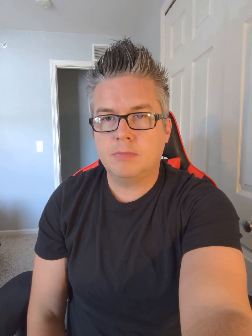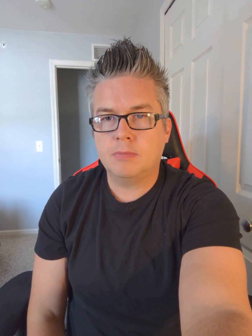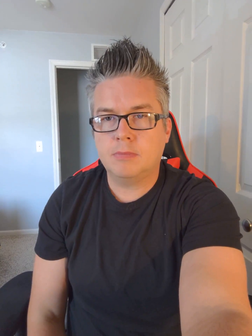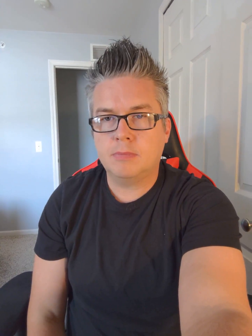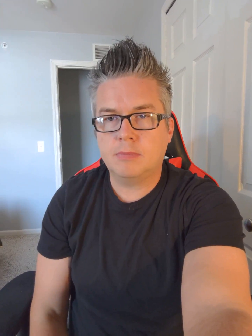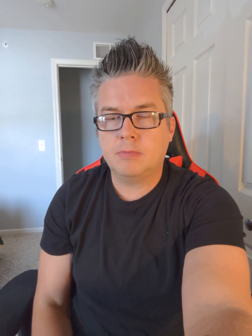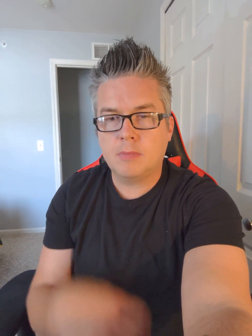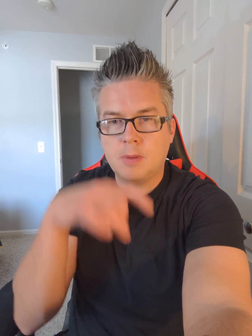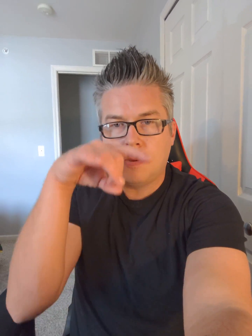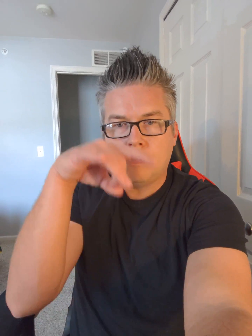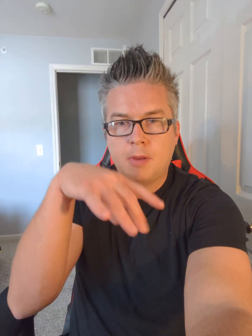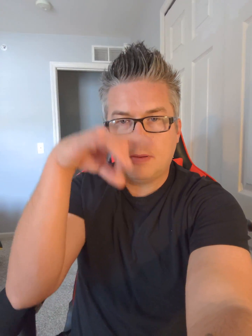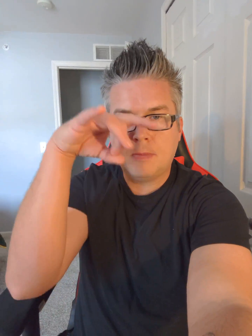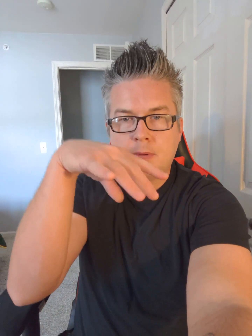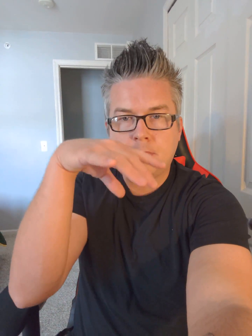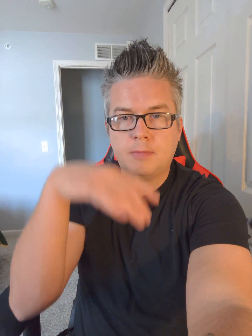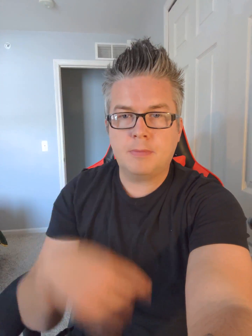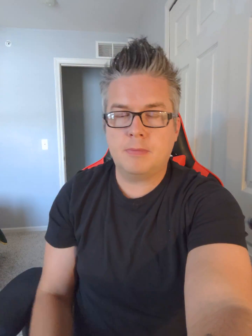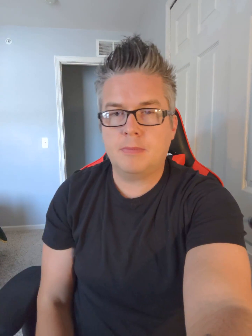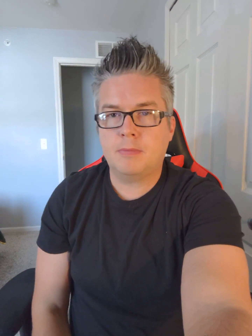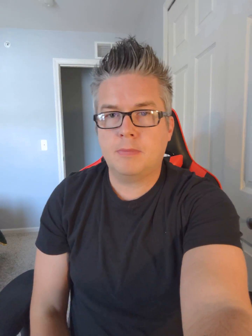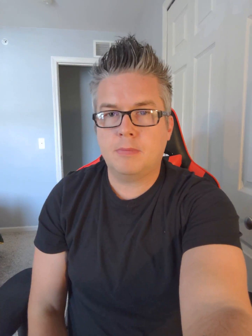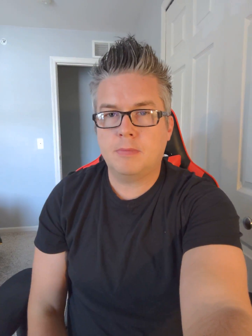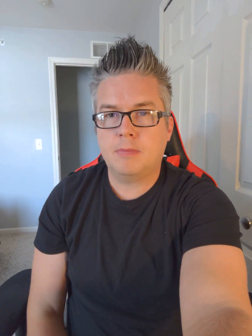pumpkin